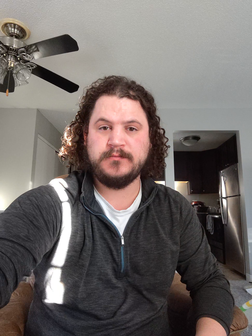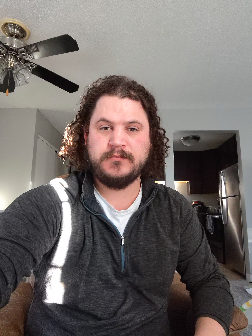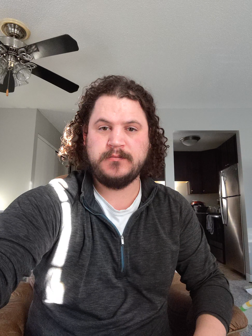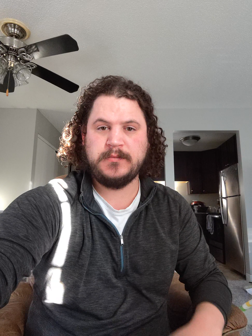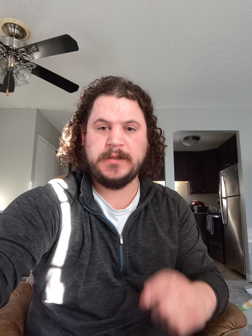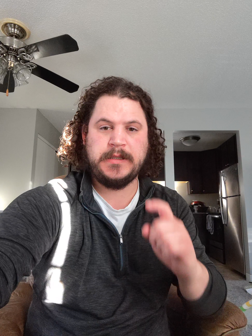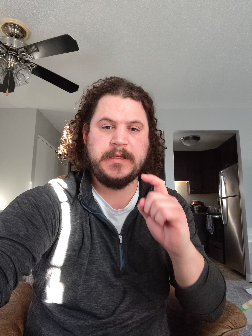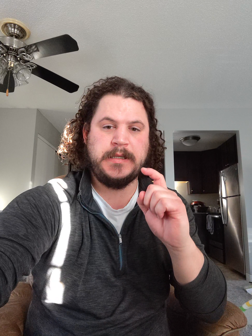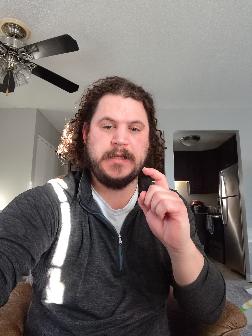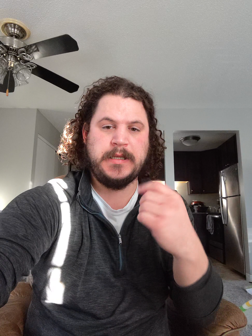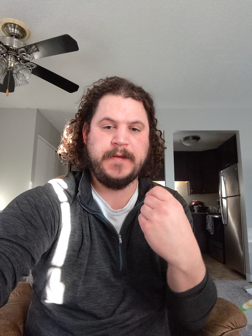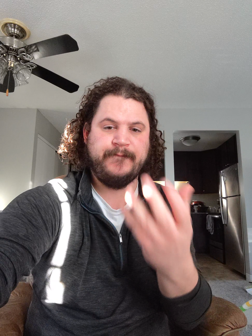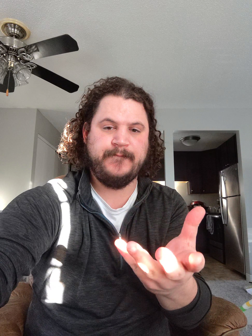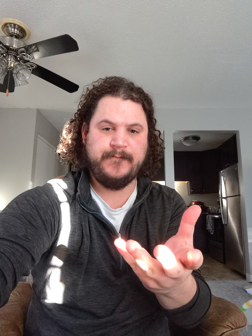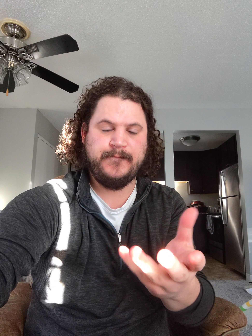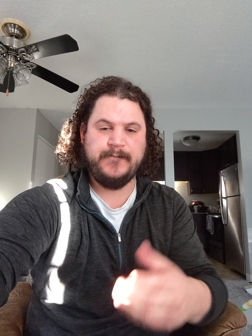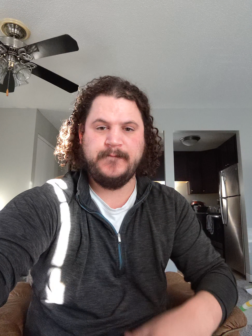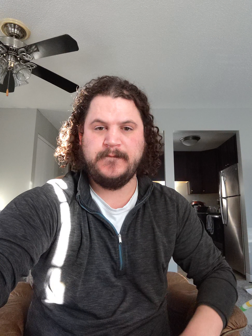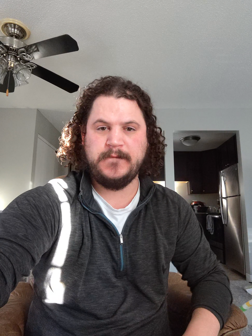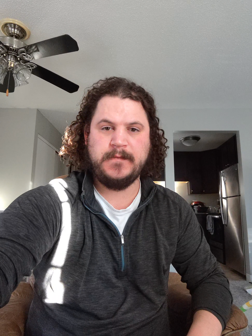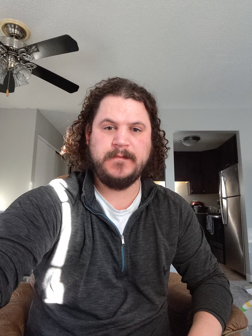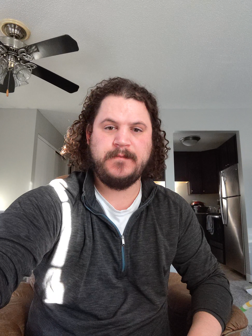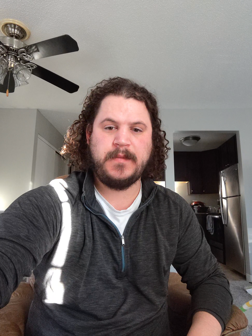give